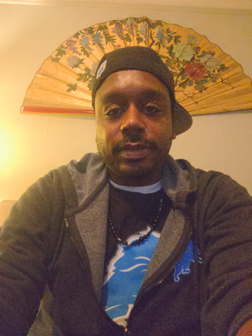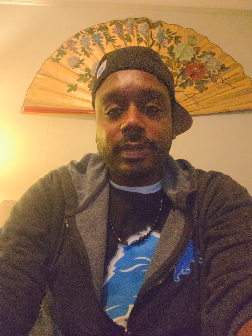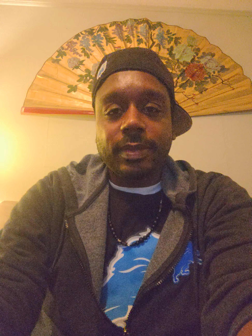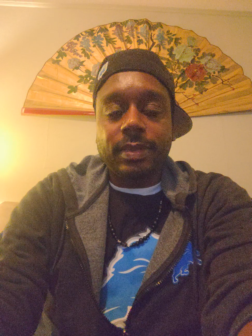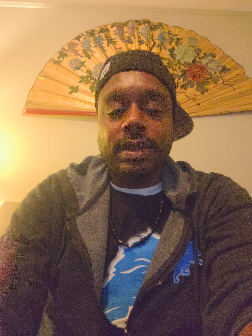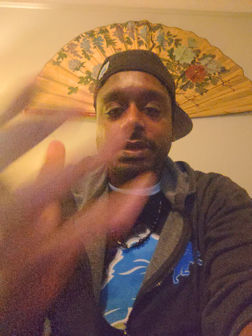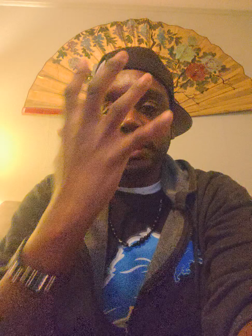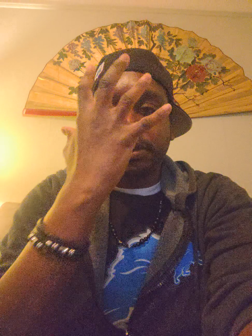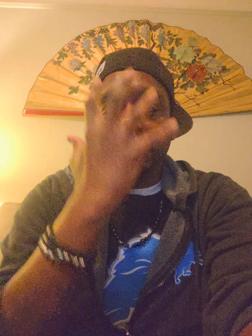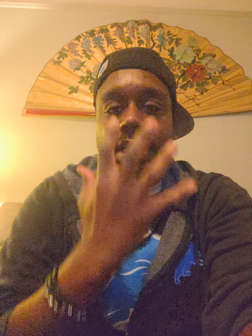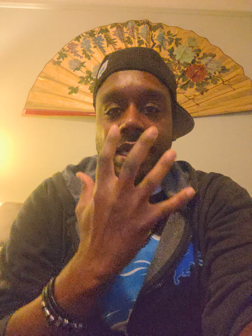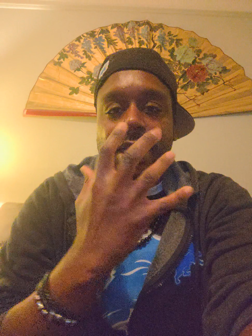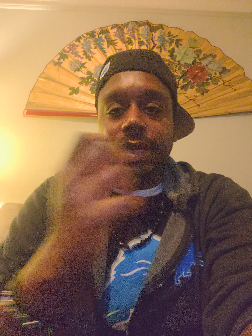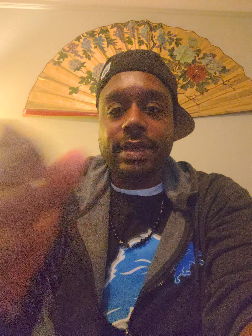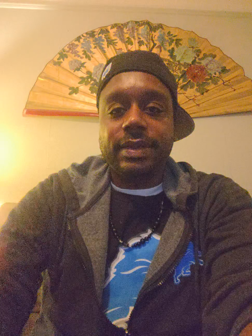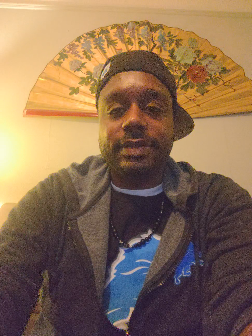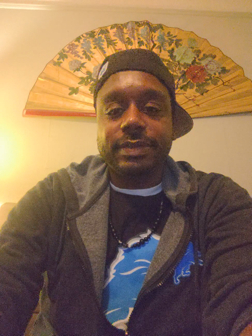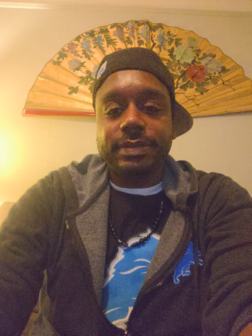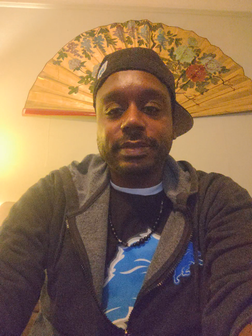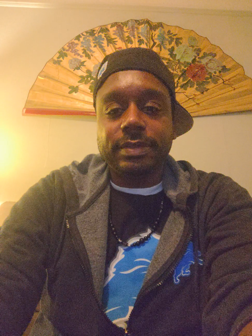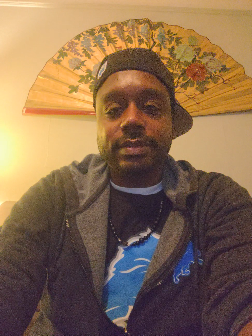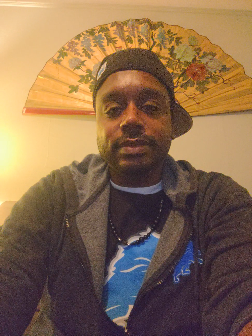sad